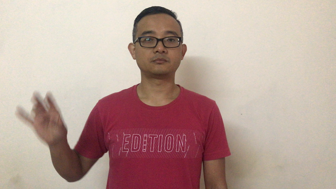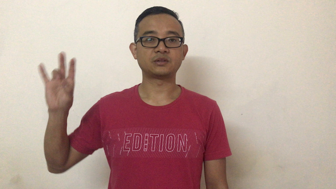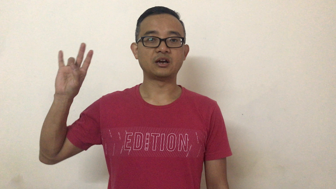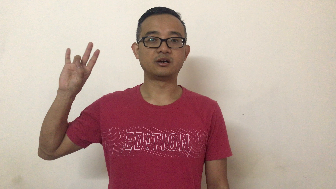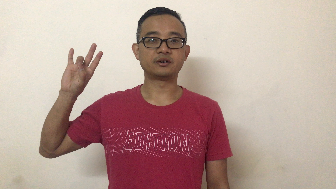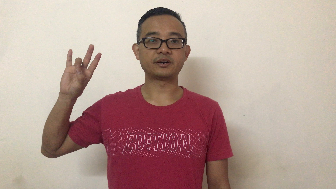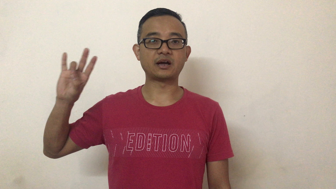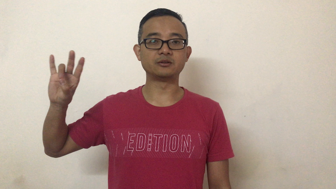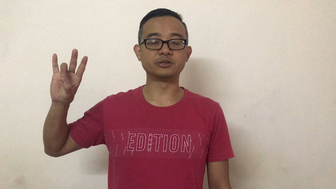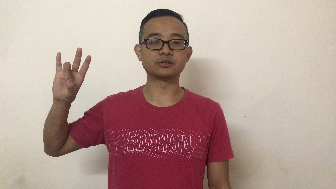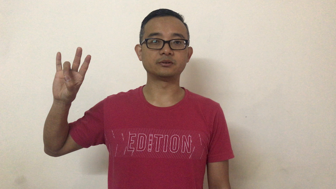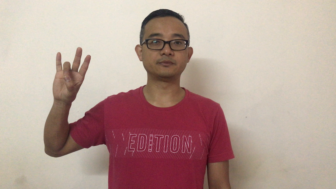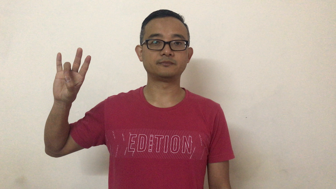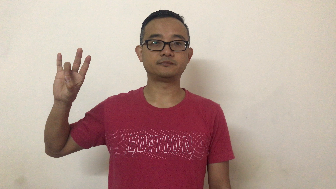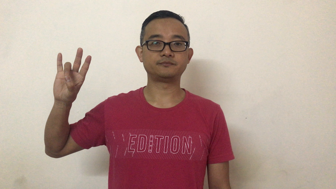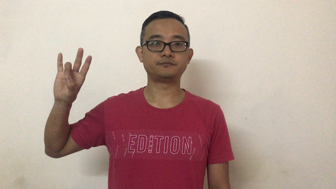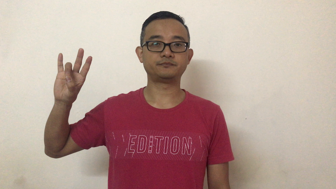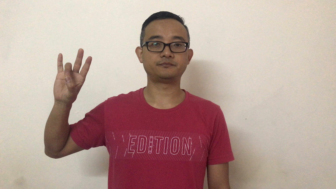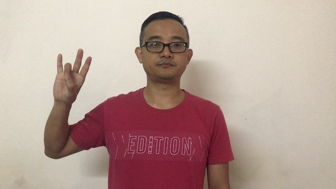श